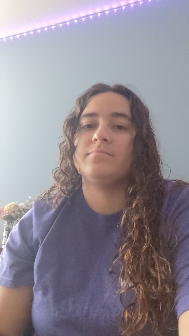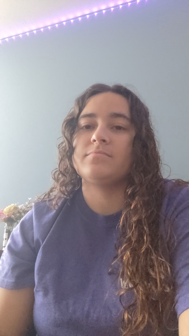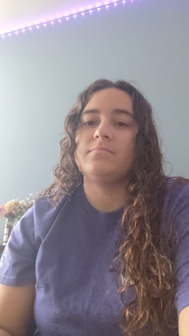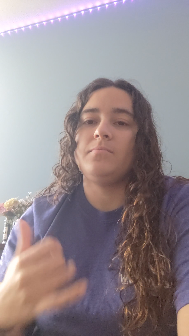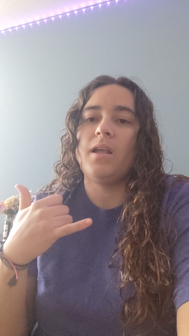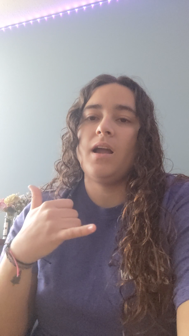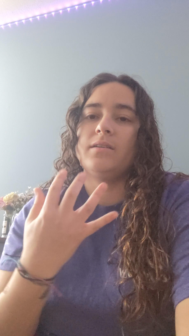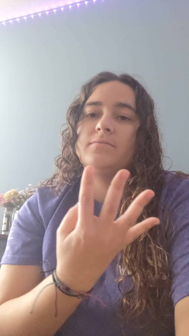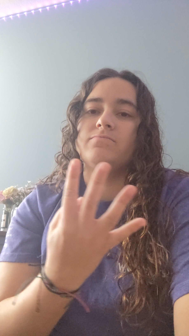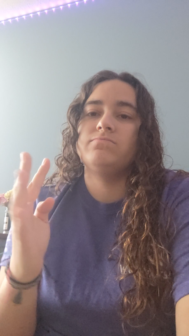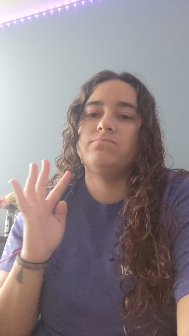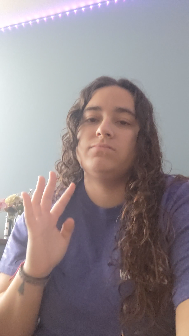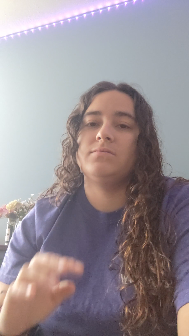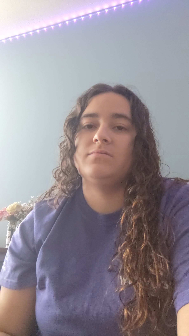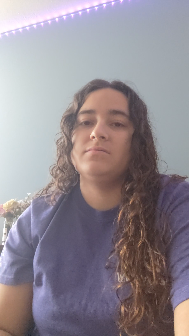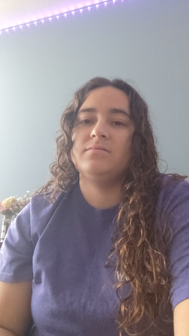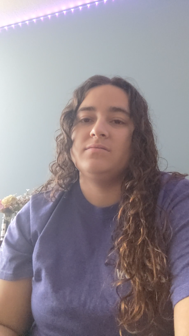playpen